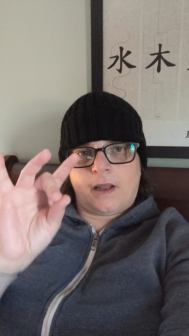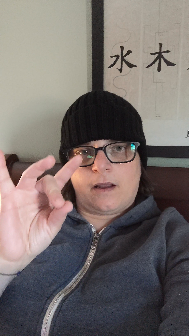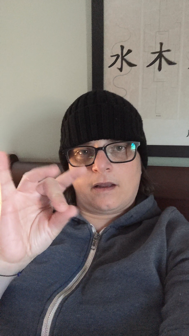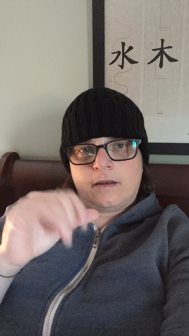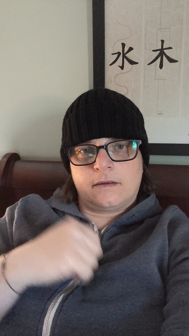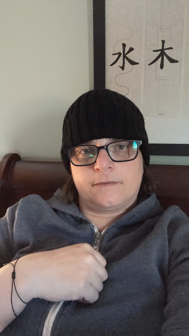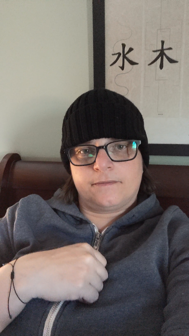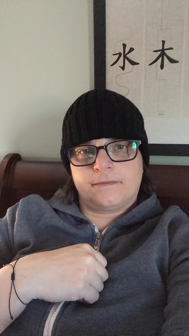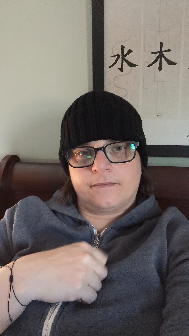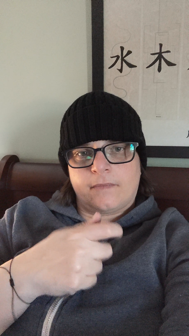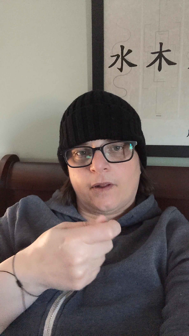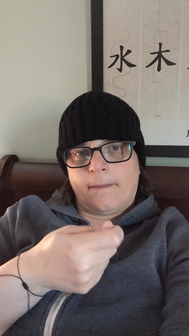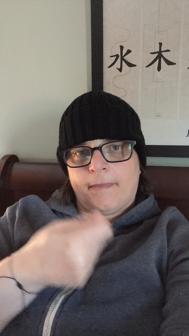pull